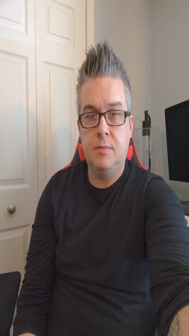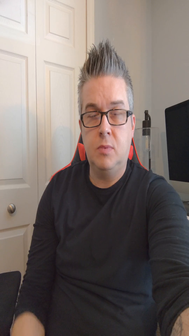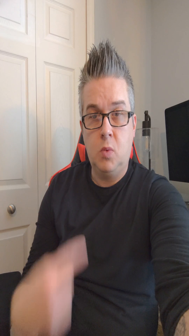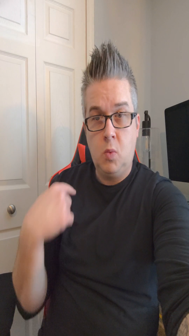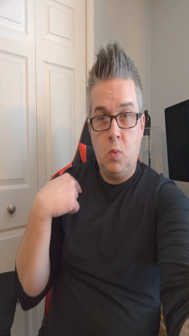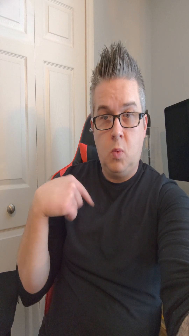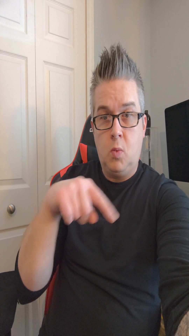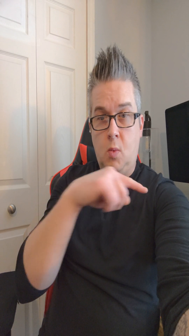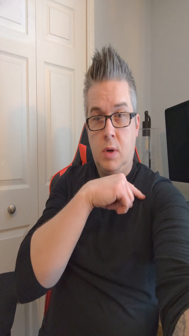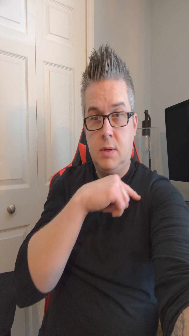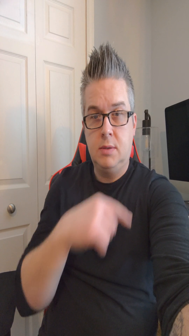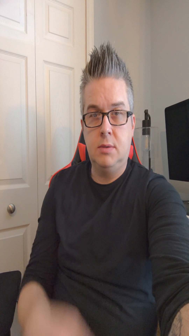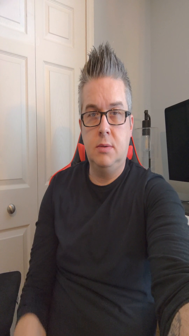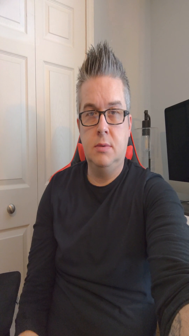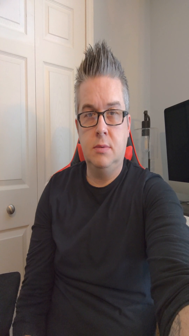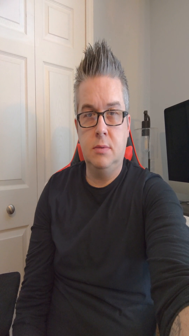we